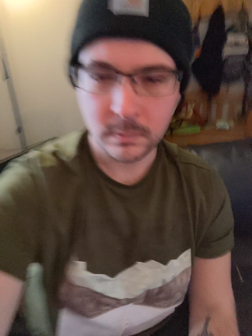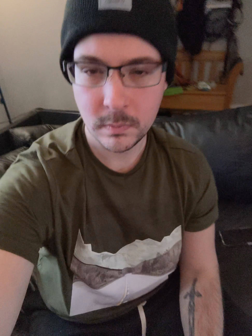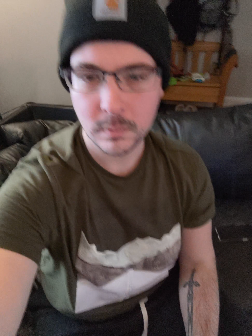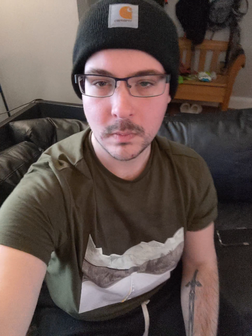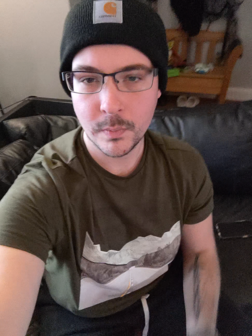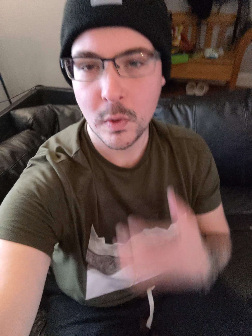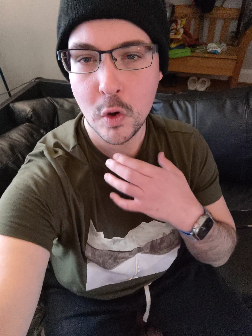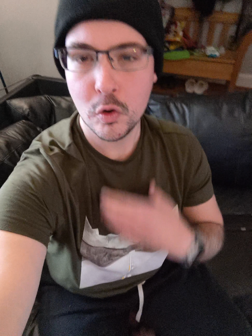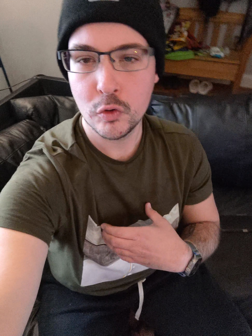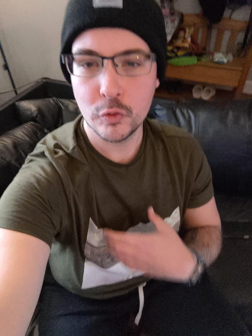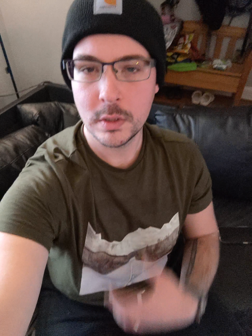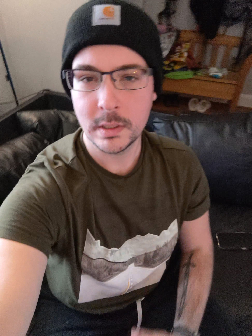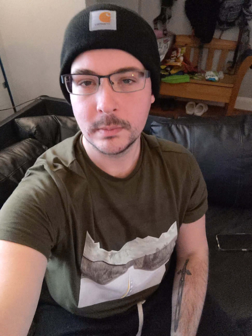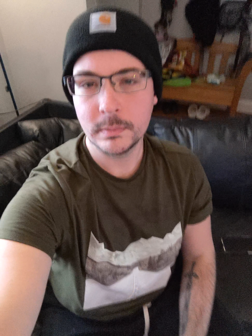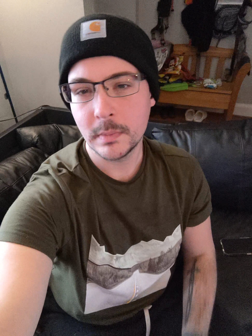hungry